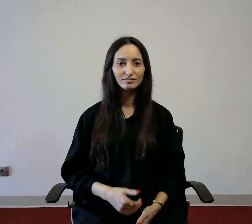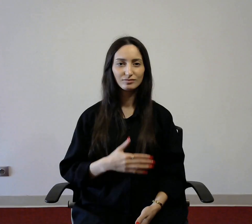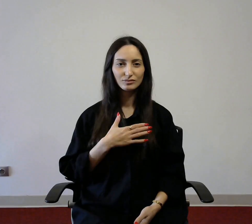mən